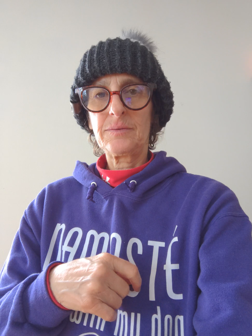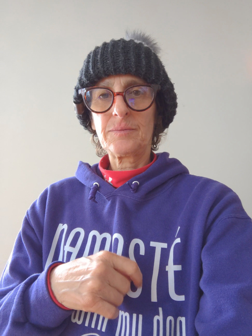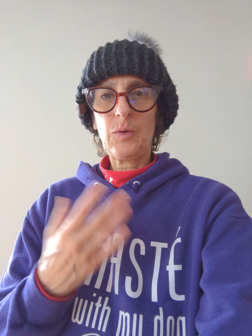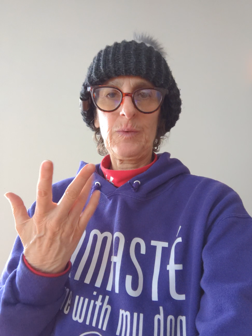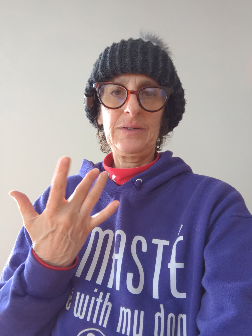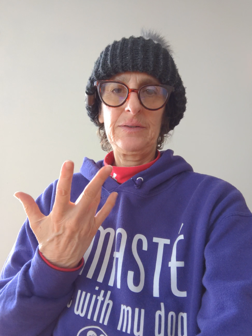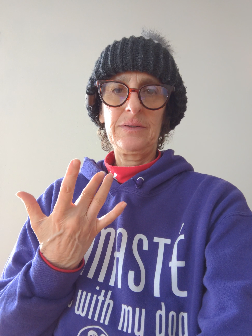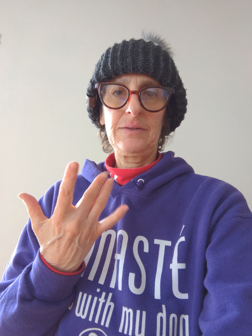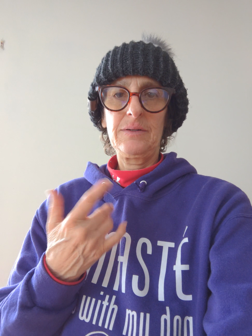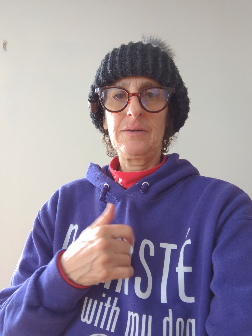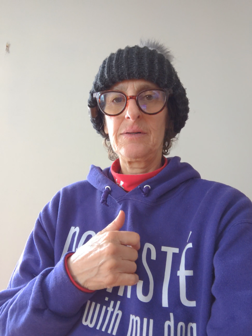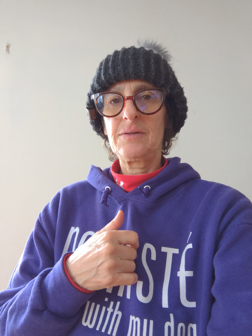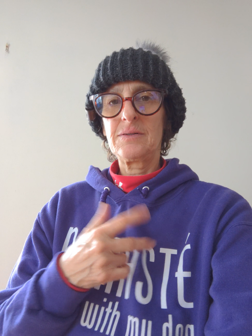wait